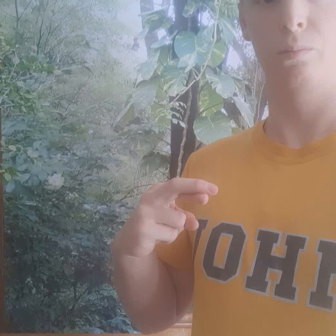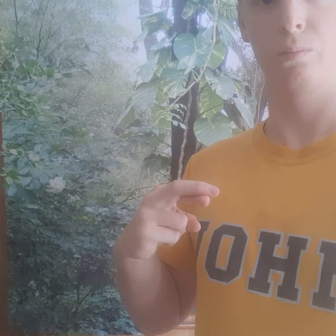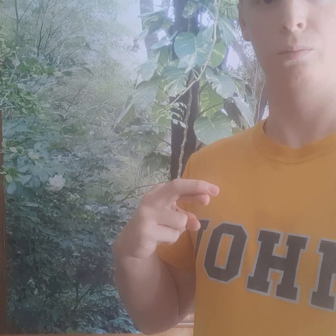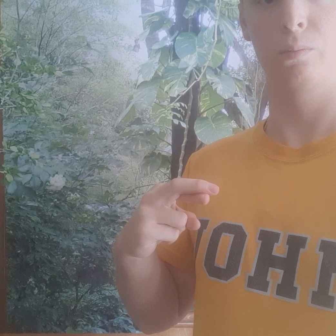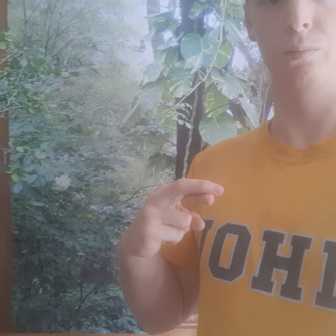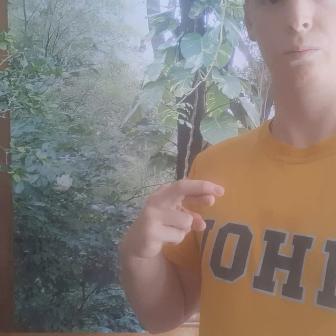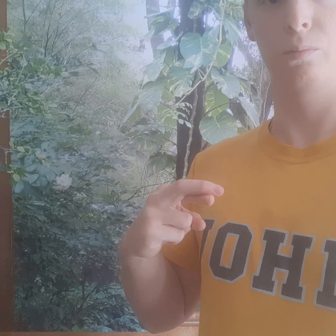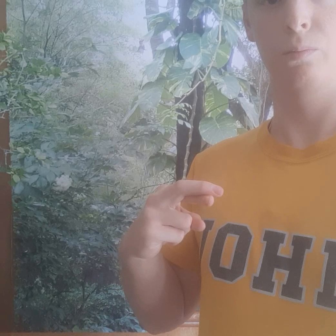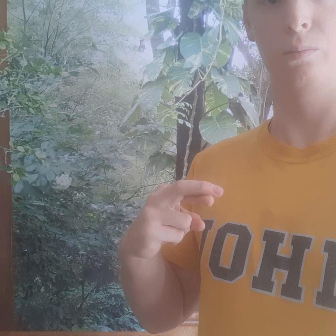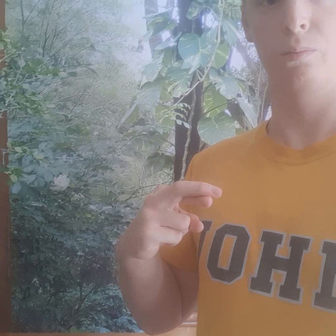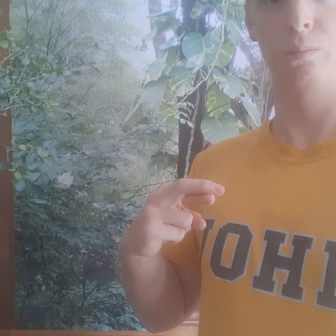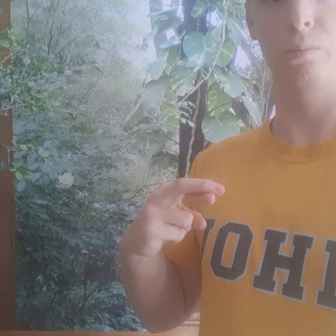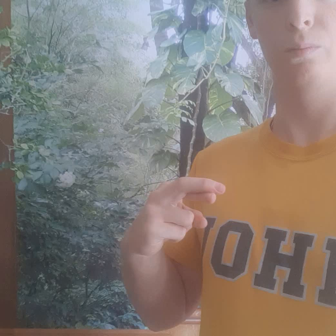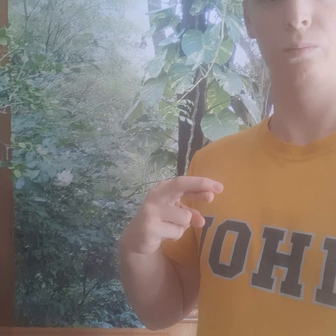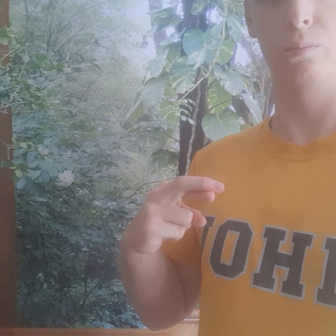Я